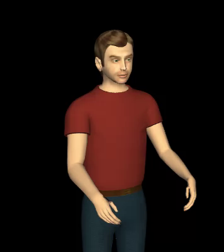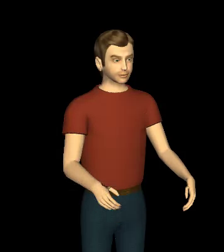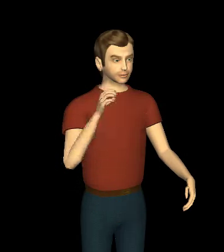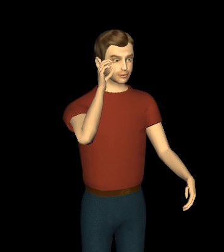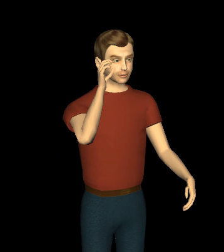يستمع